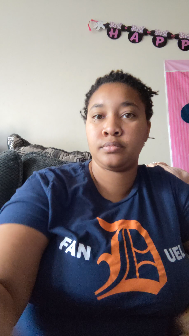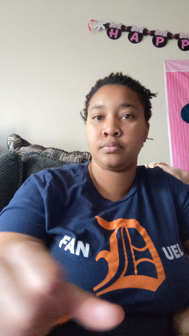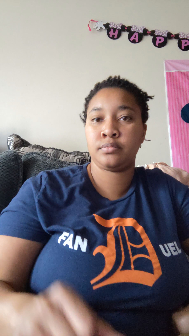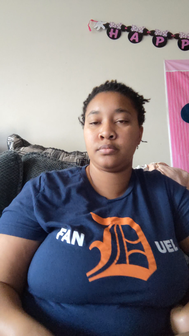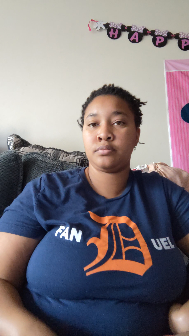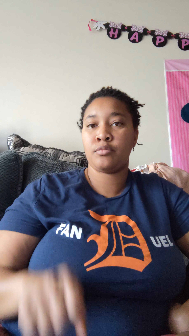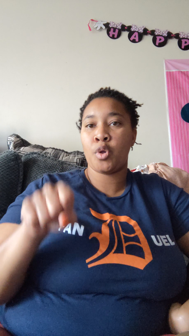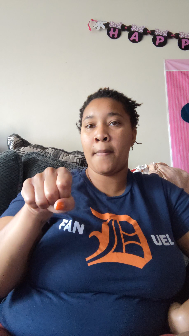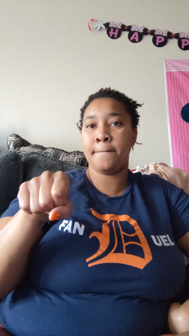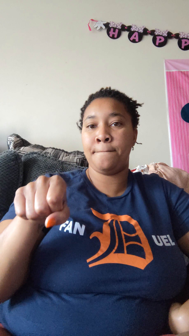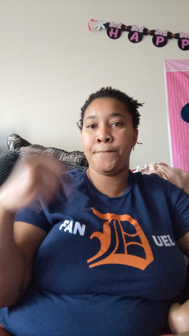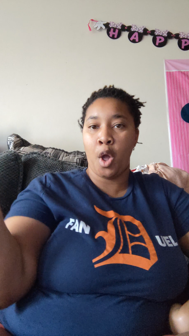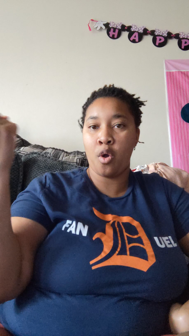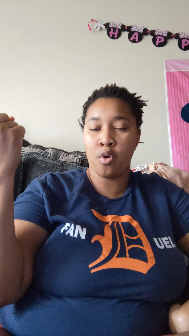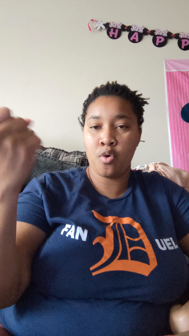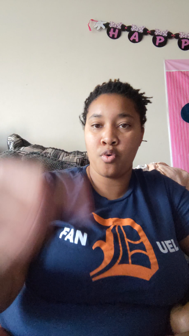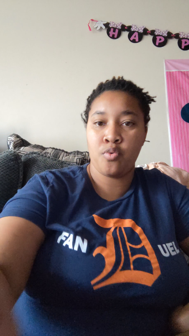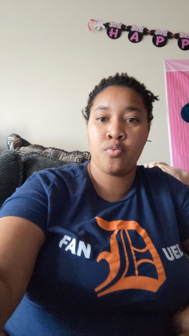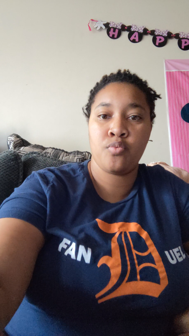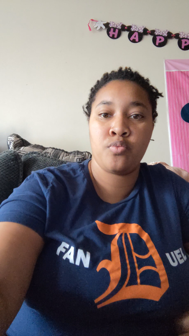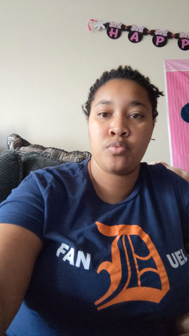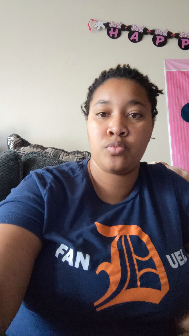broken